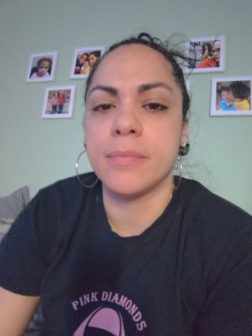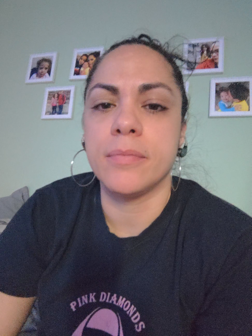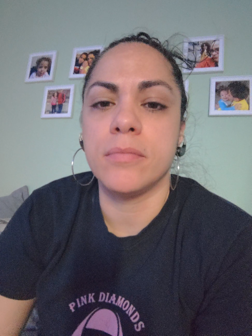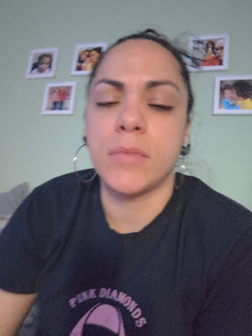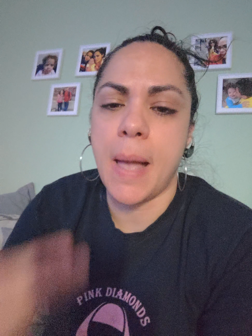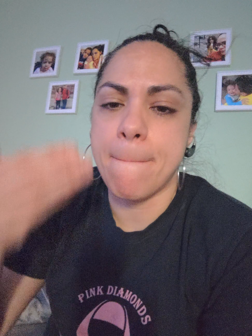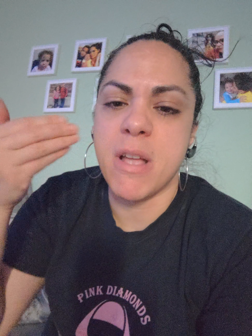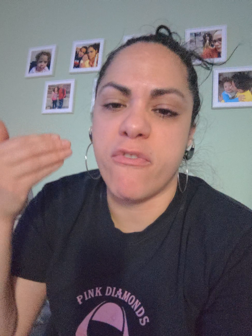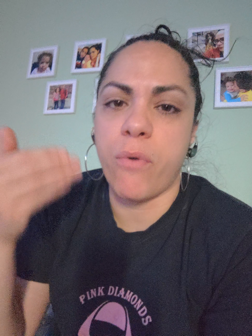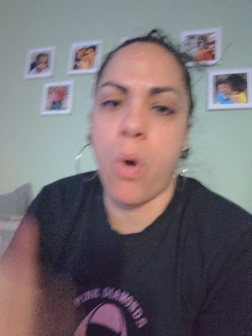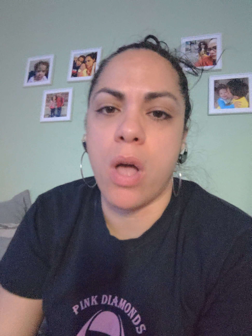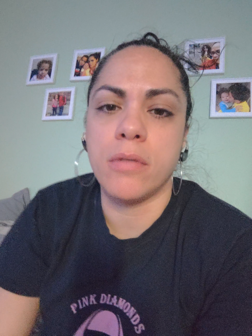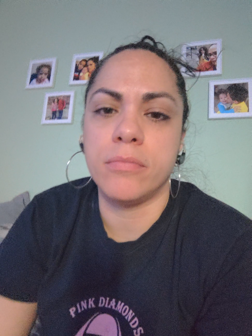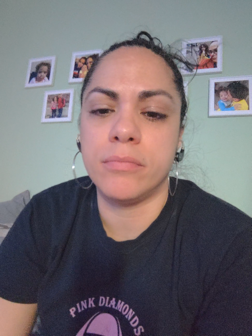before